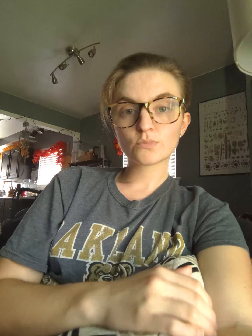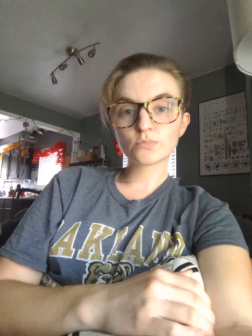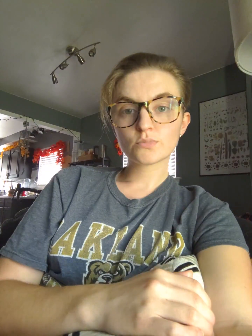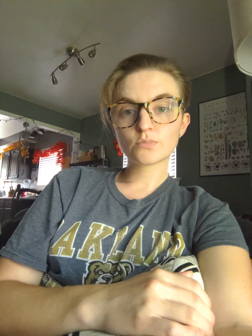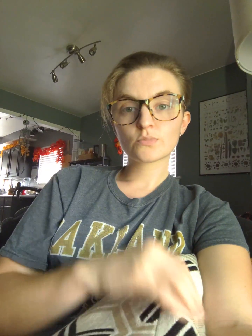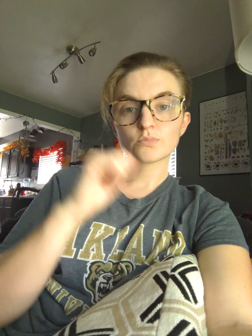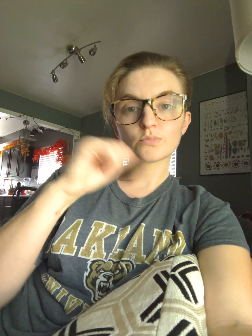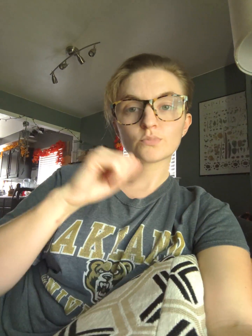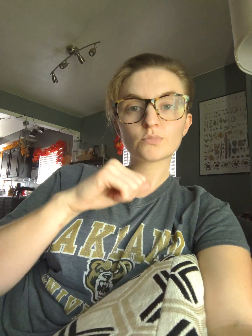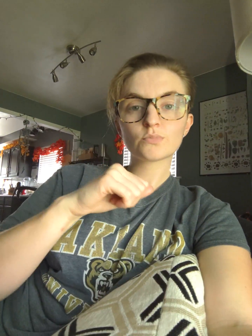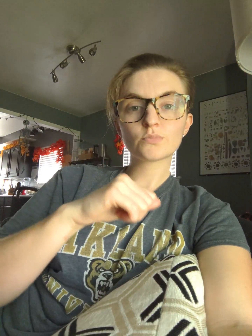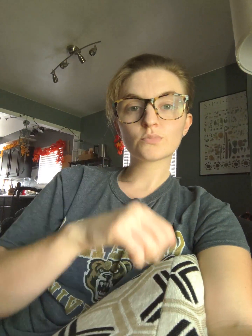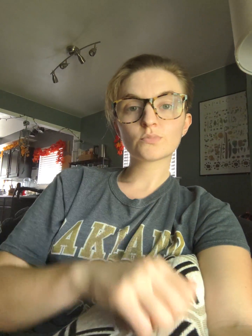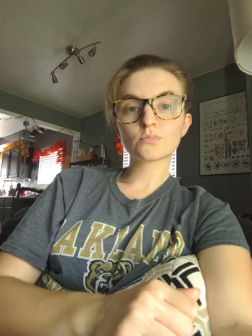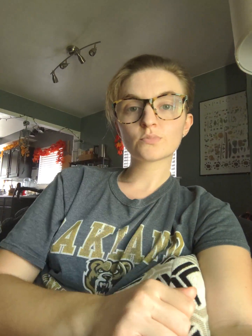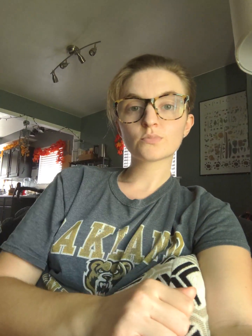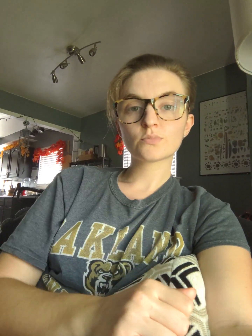rock